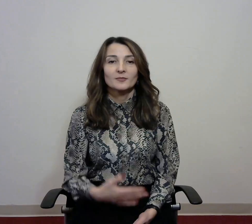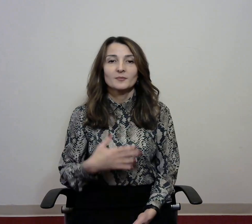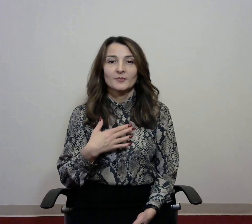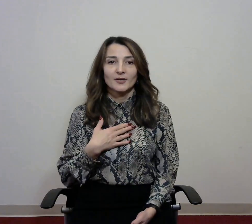mən